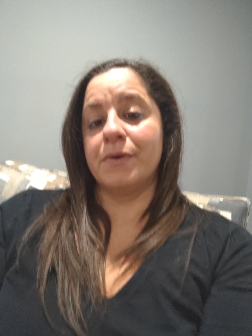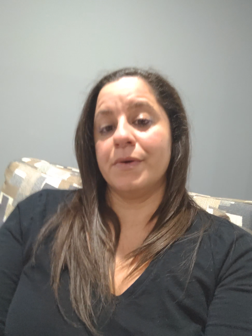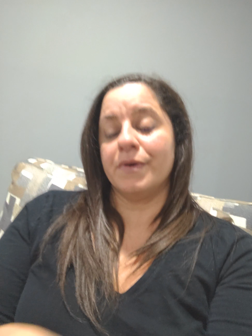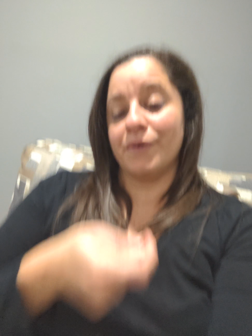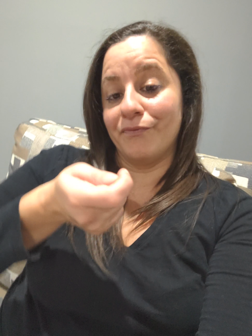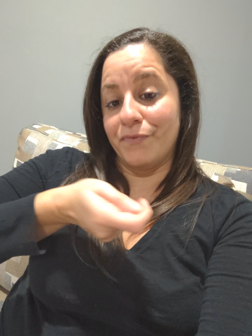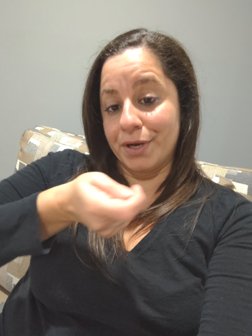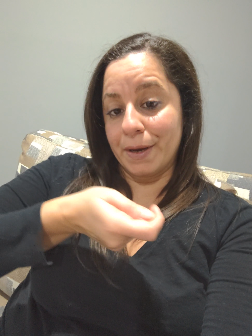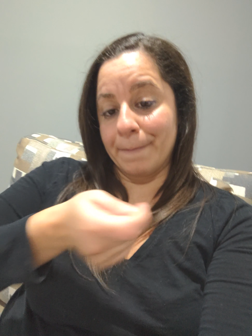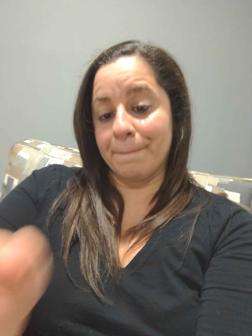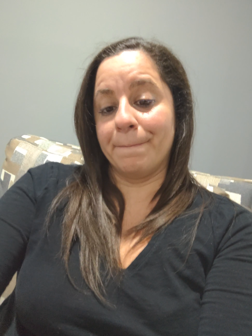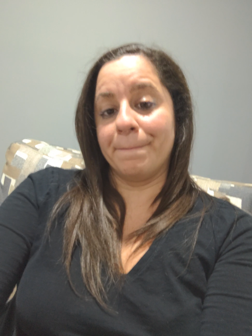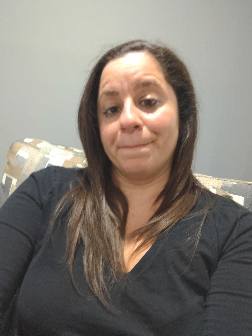vacuum